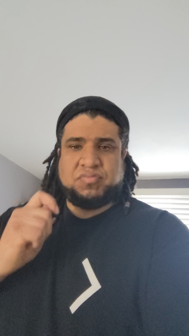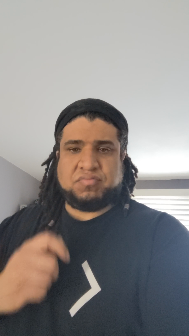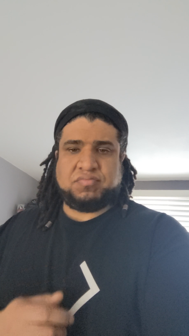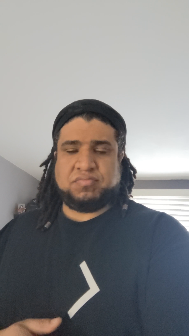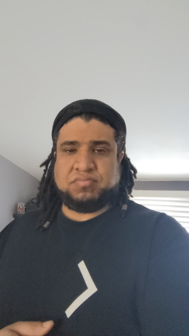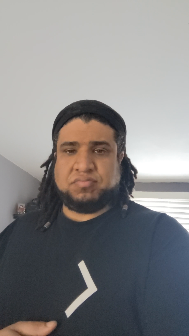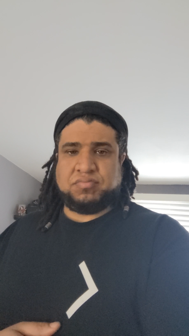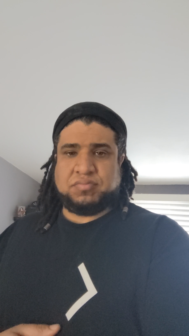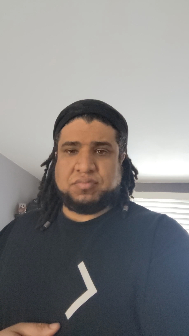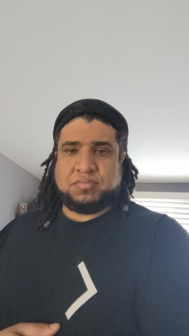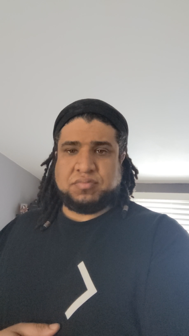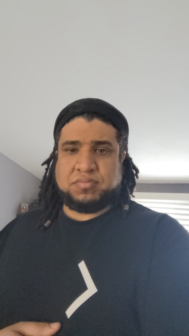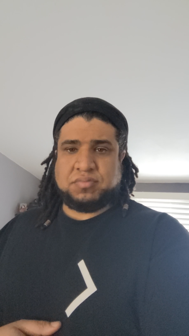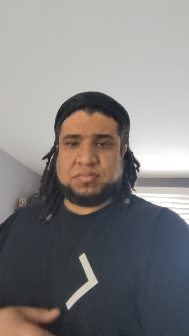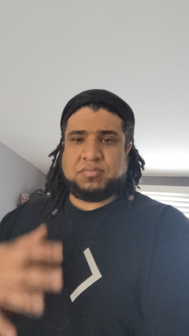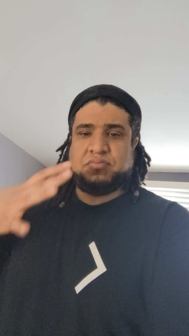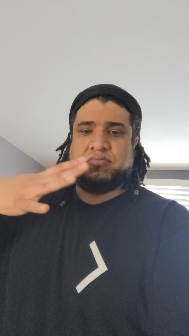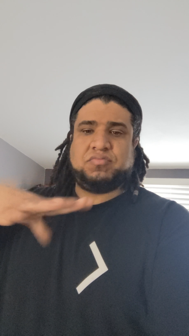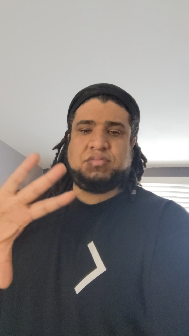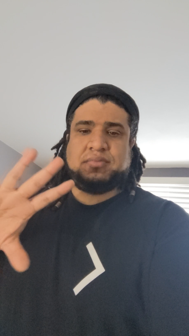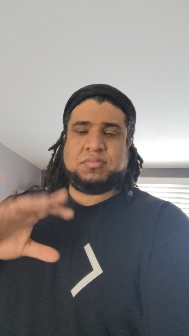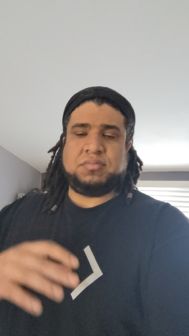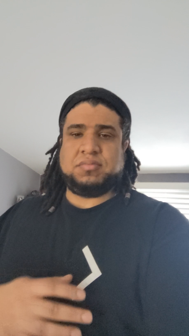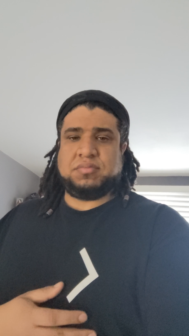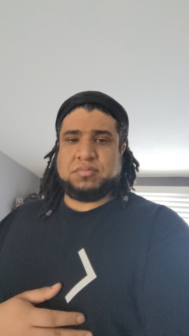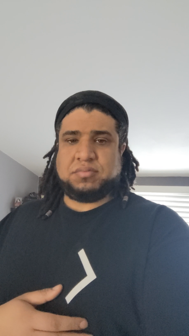dress